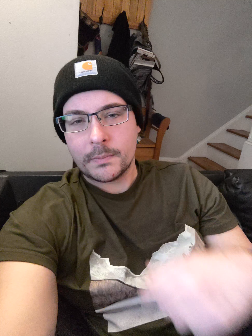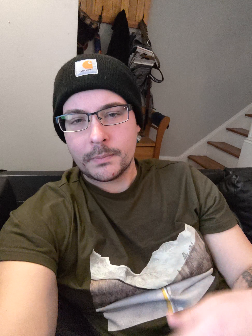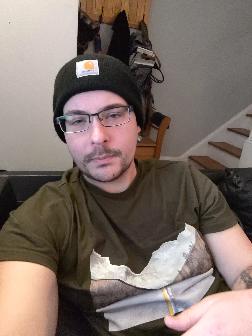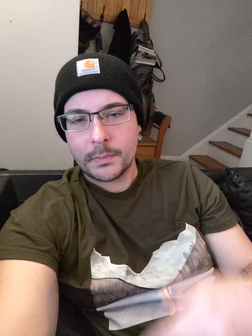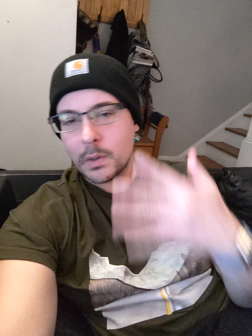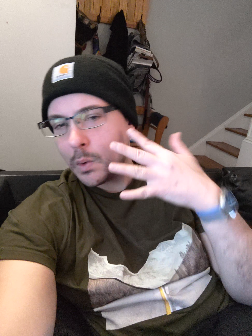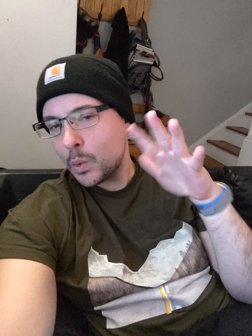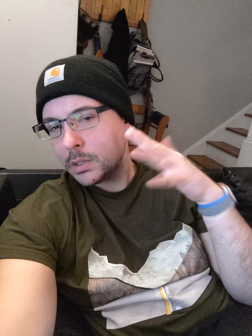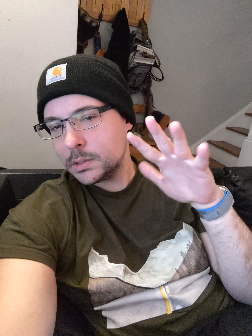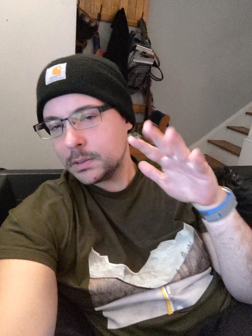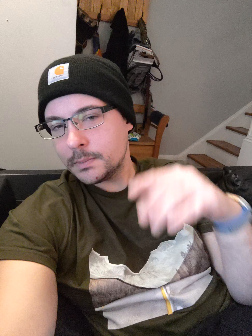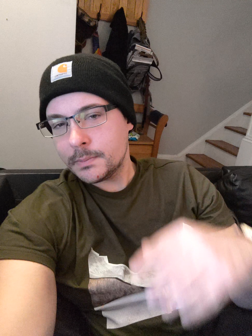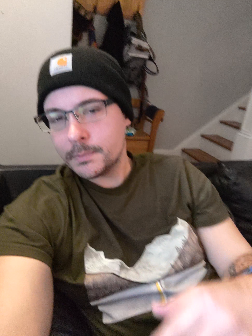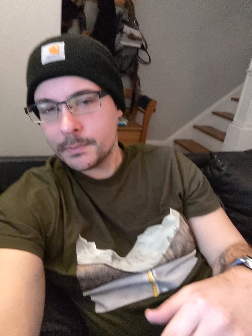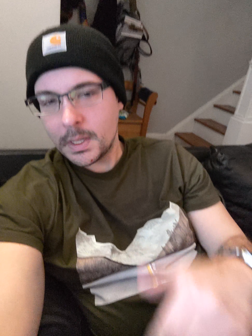noisy